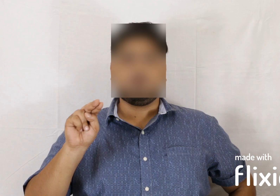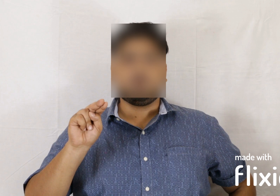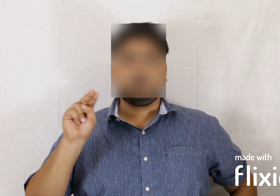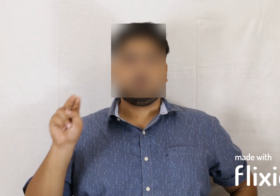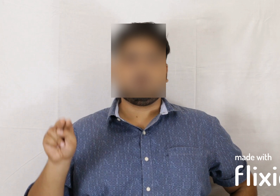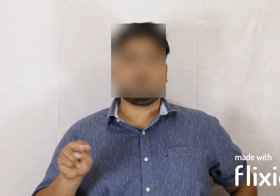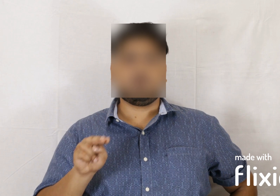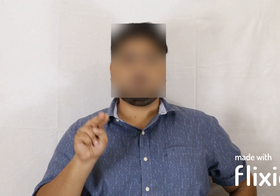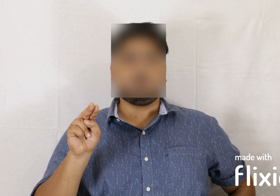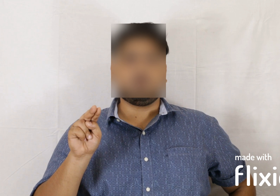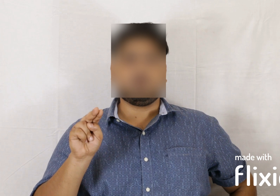ہ